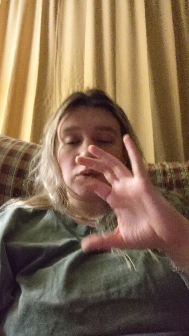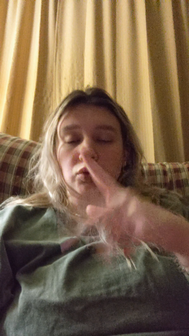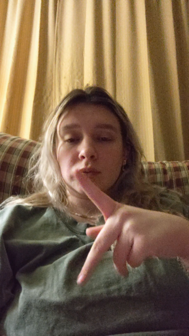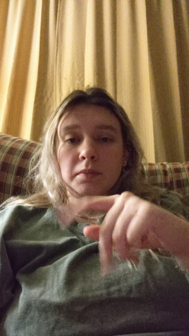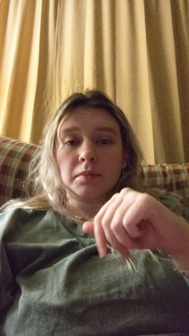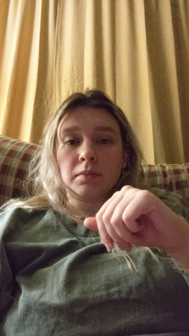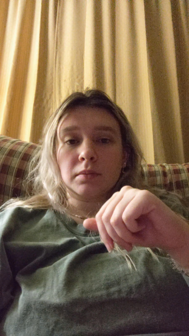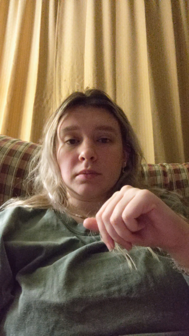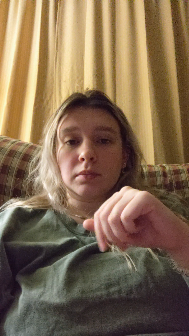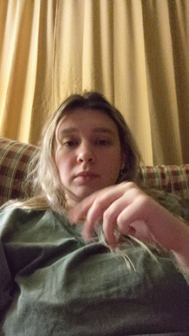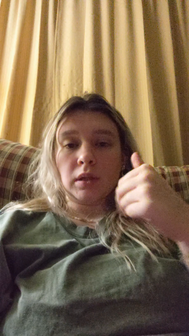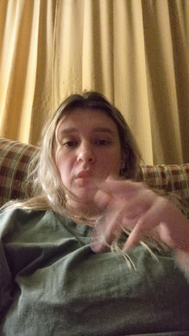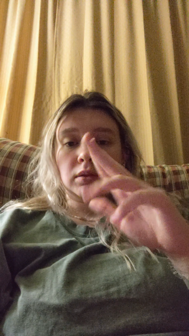lick